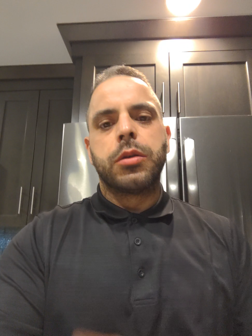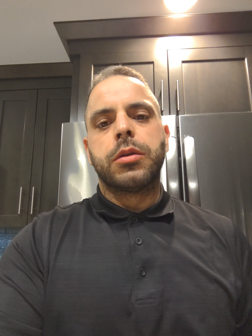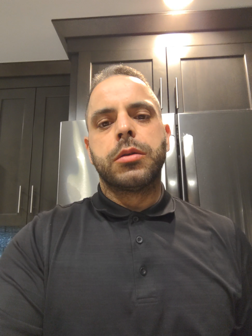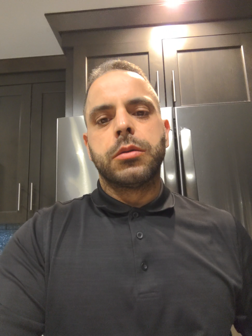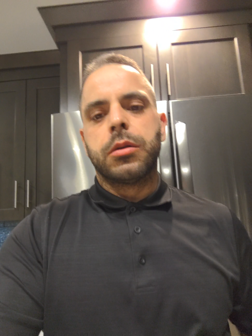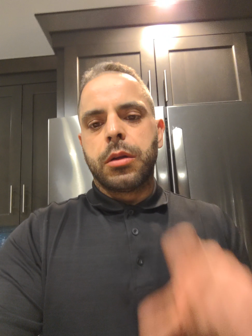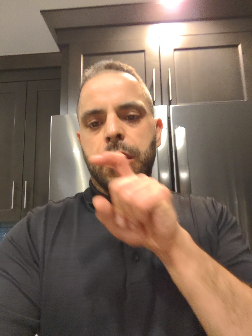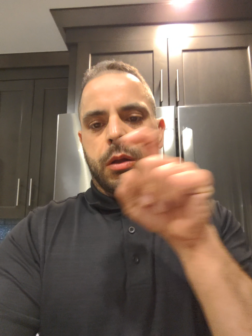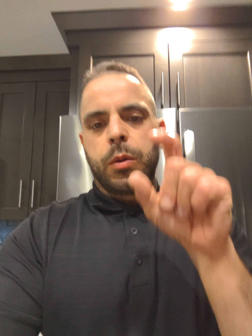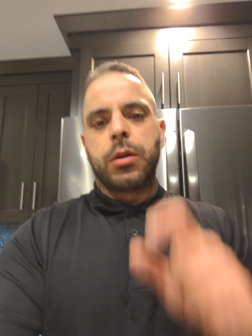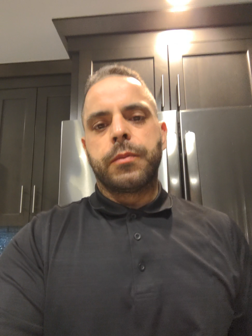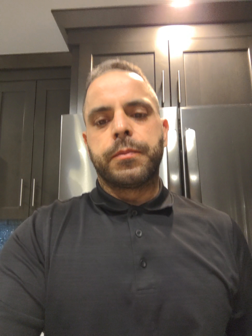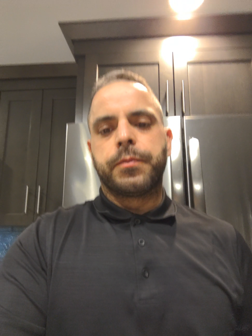closet